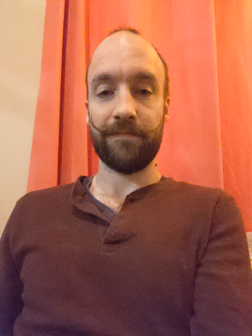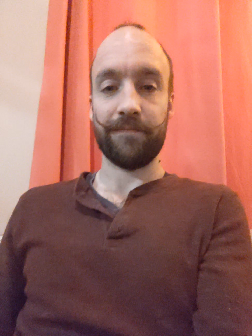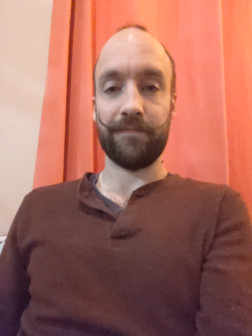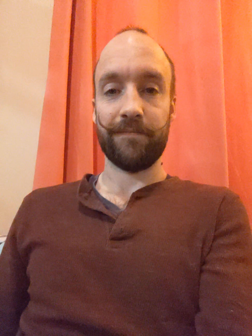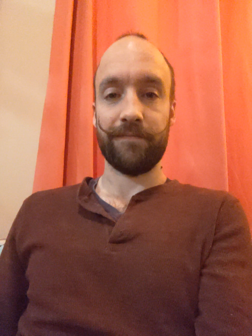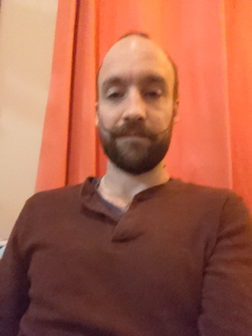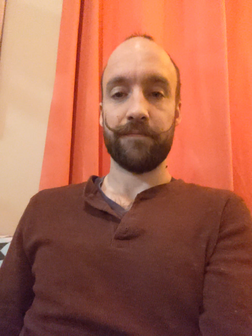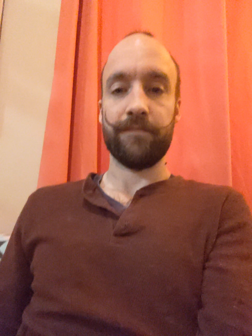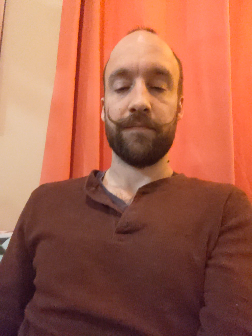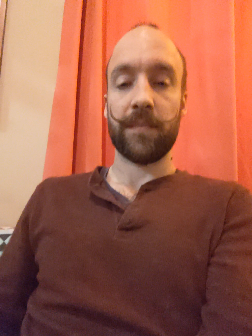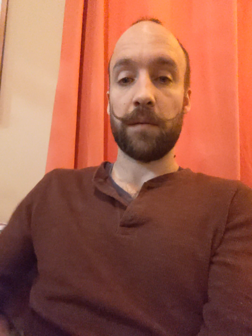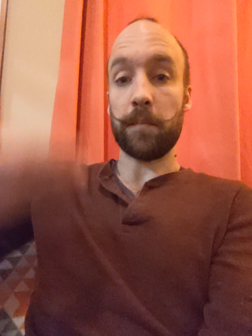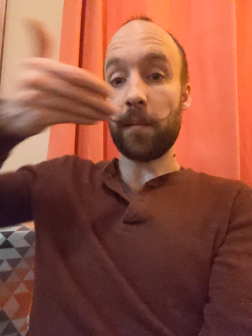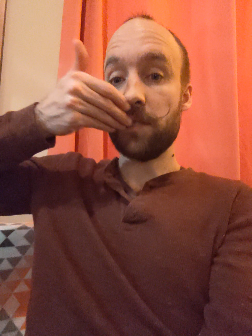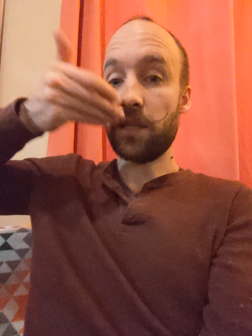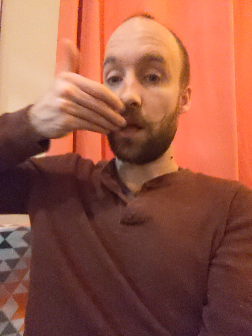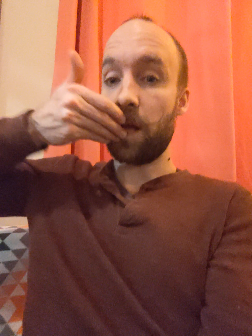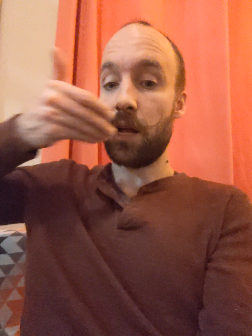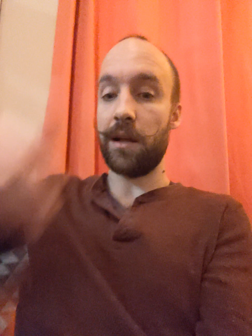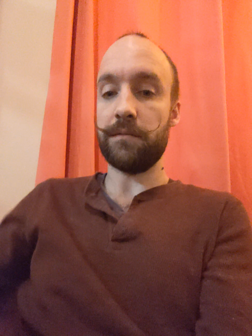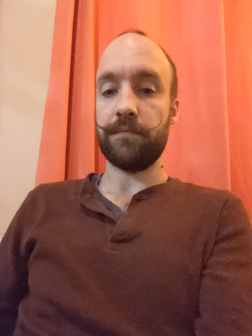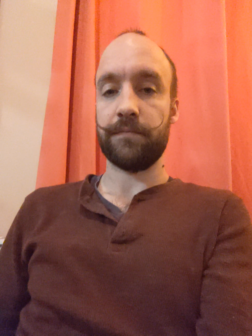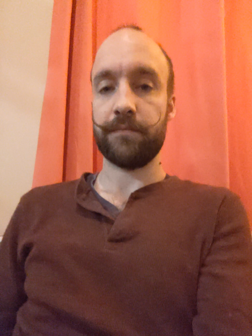pizza